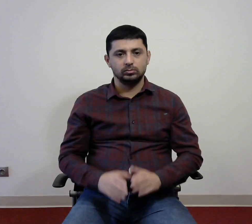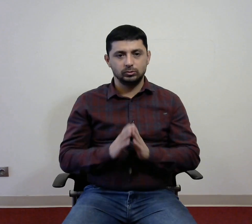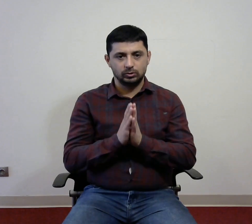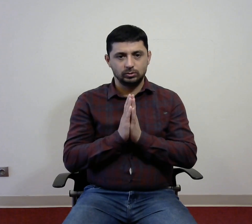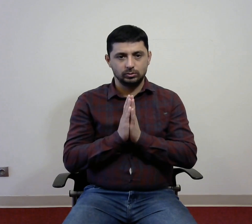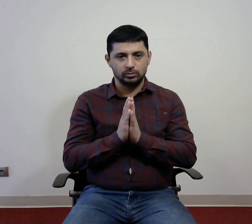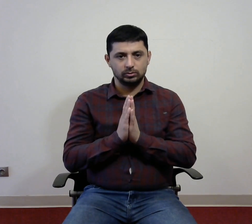xahiş